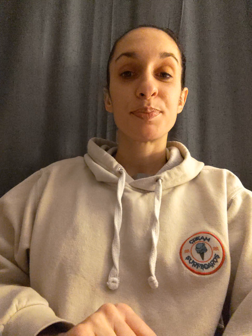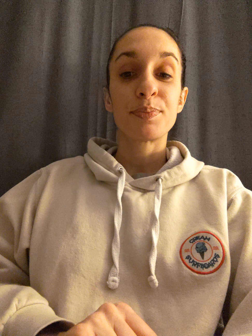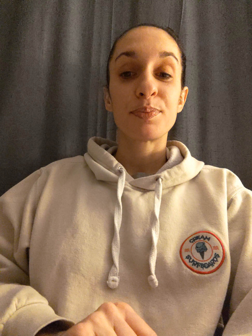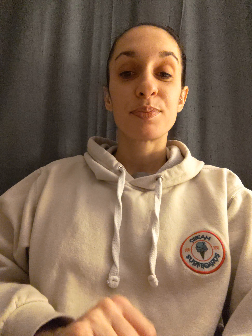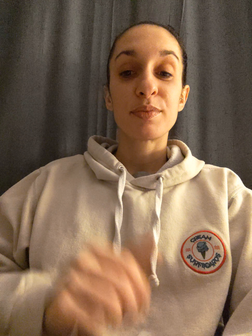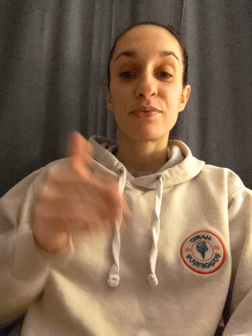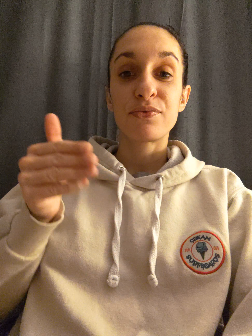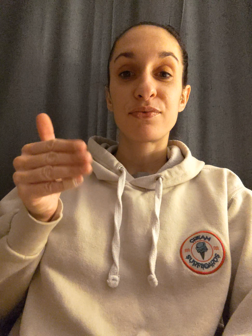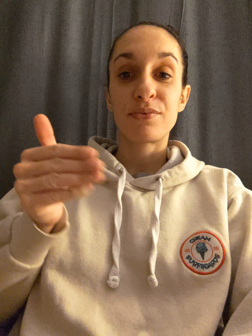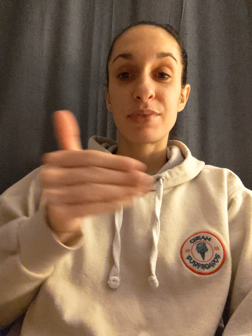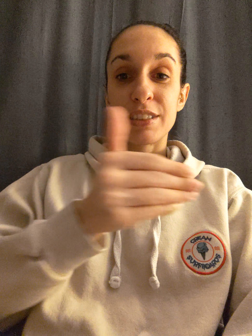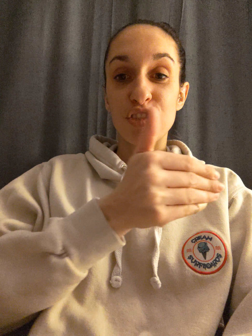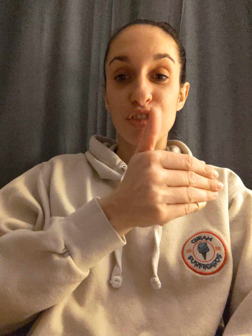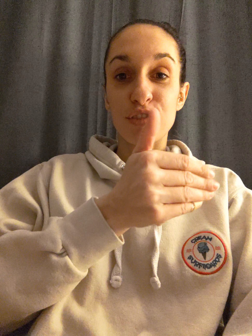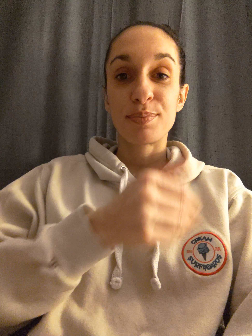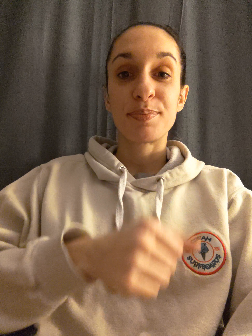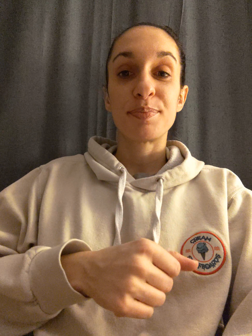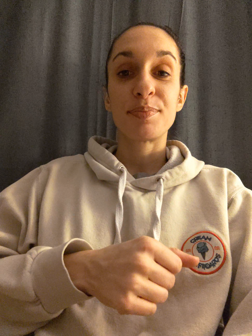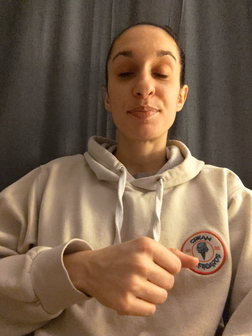fish